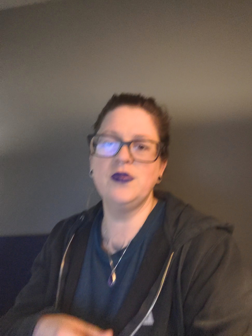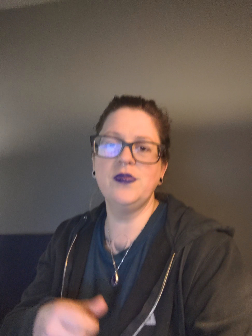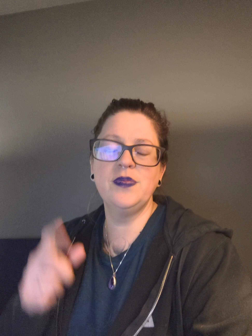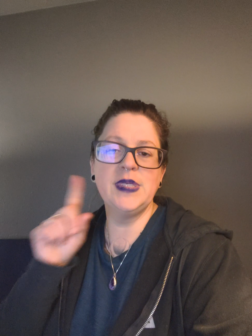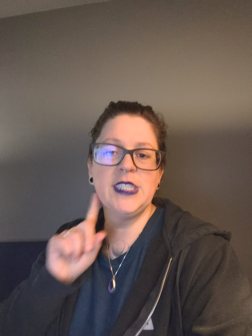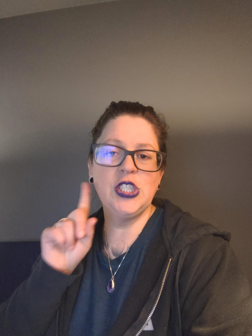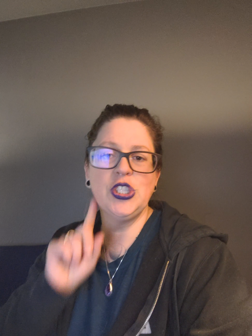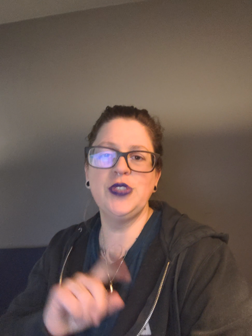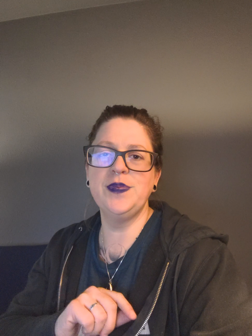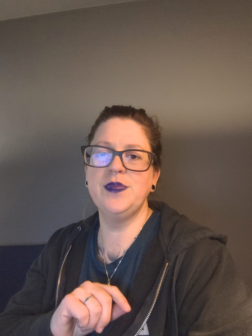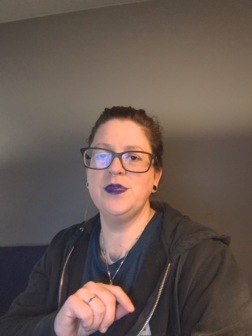hear